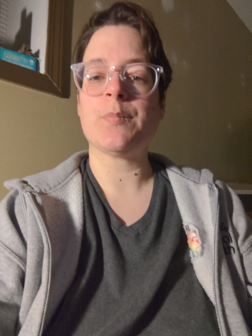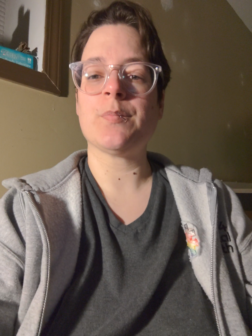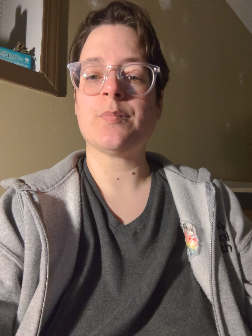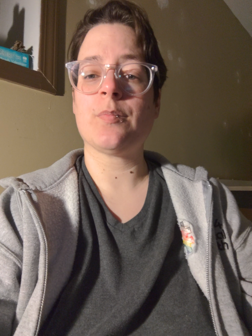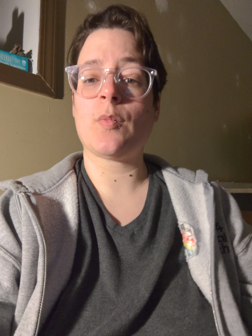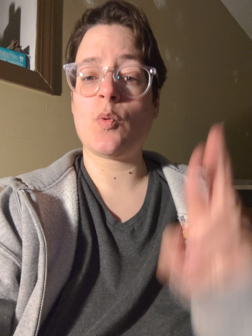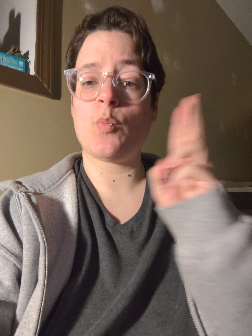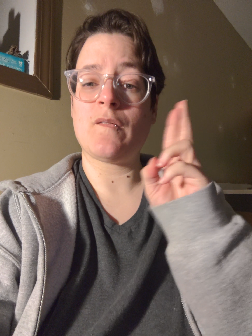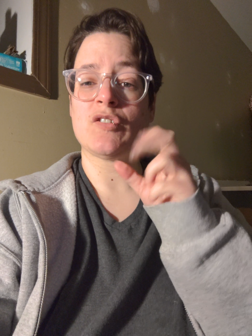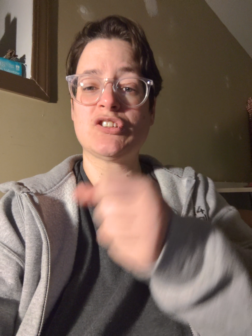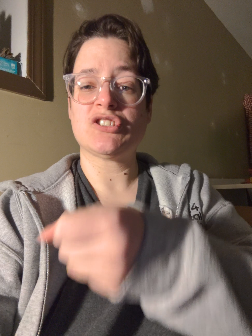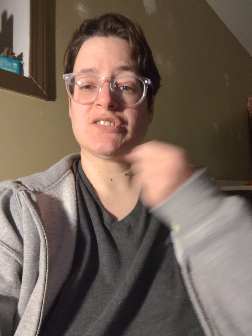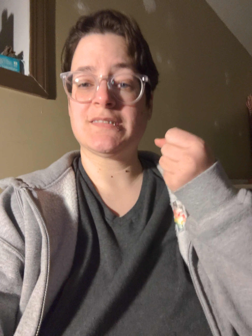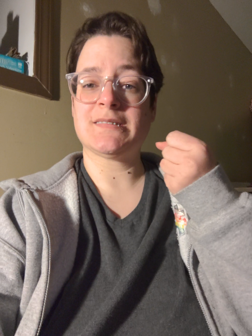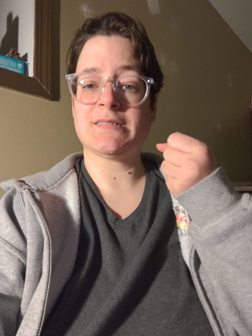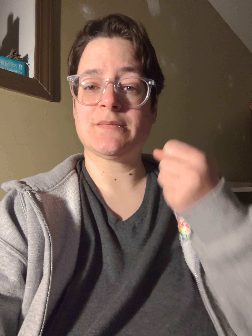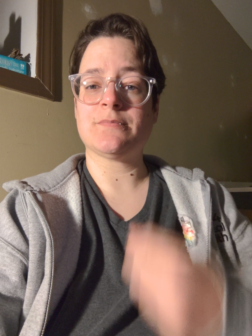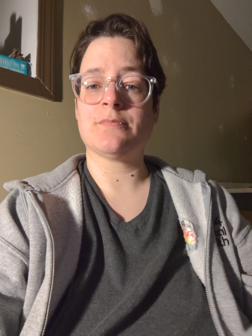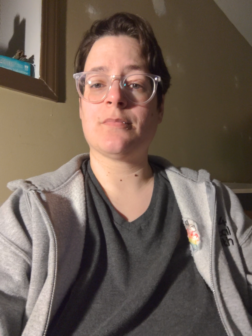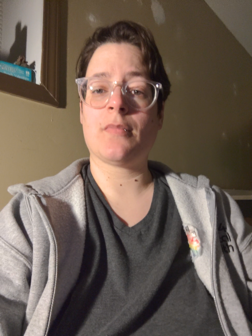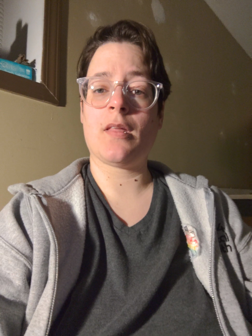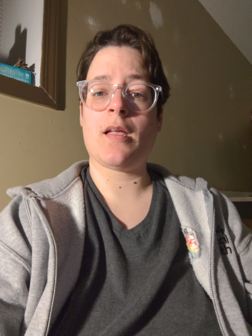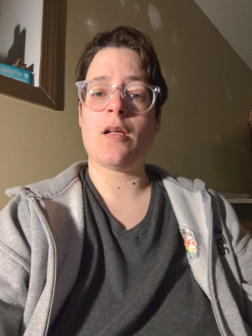refrigerator